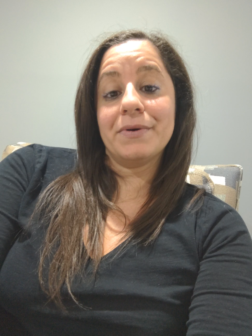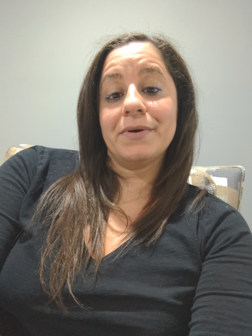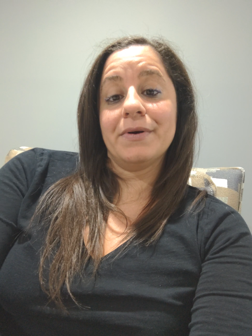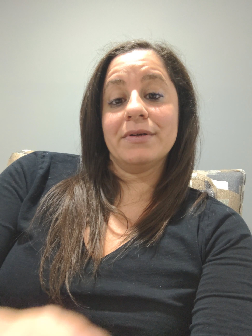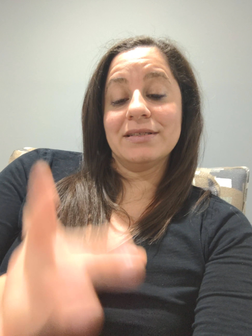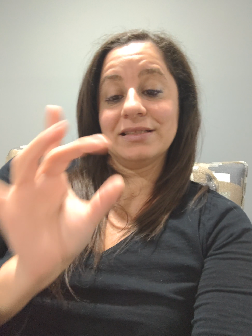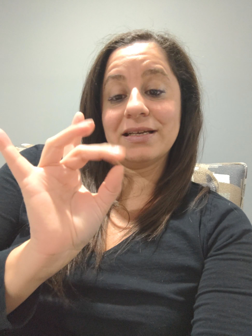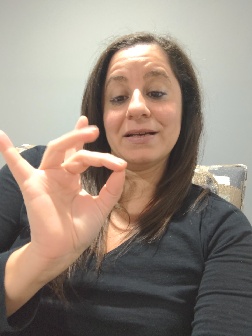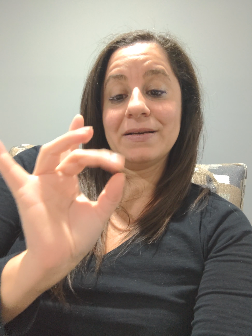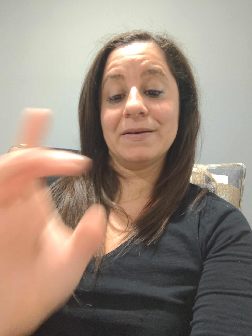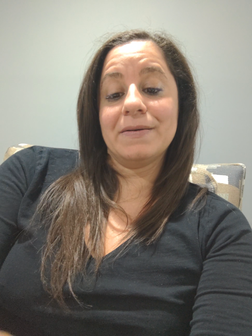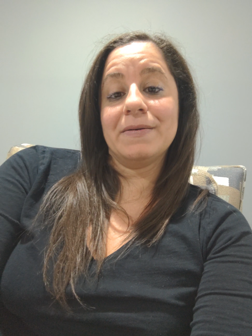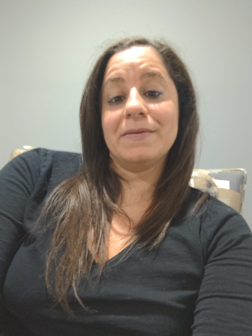sticky